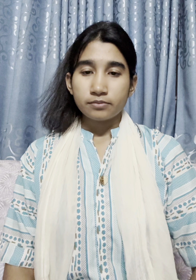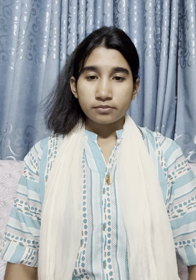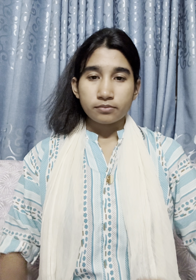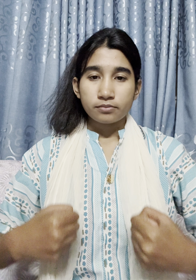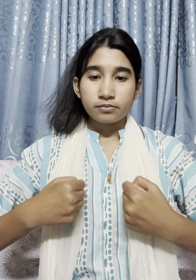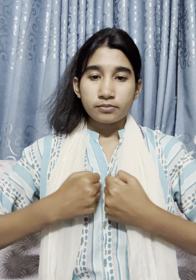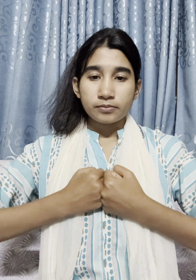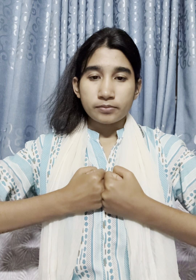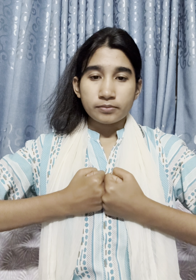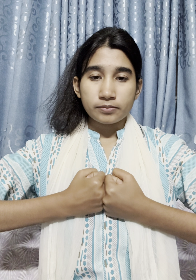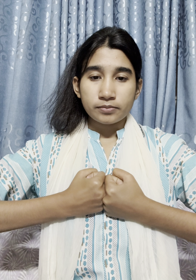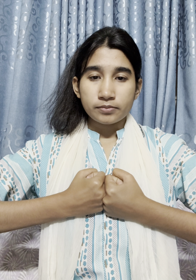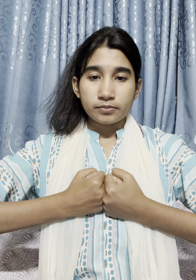যুদ্ধ